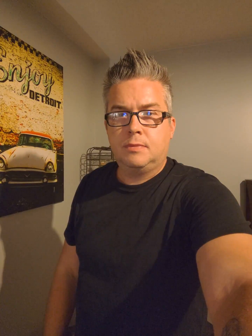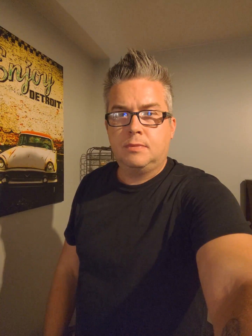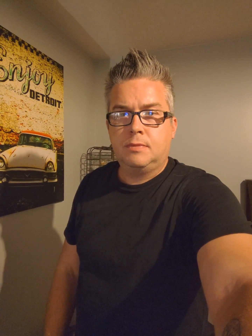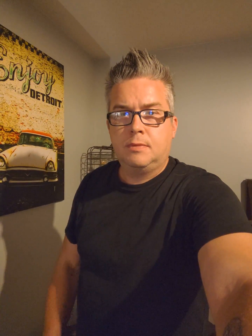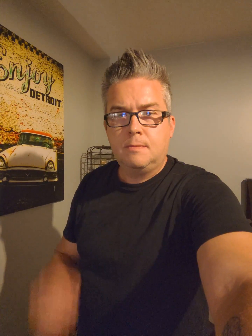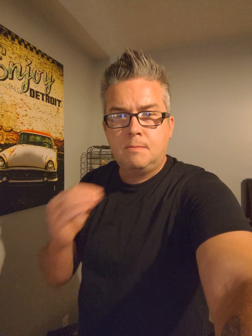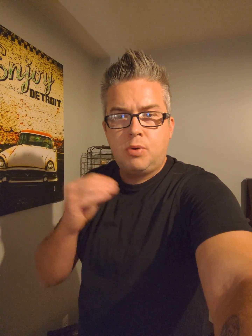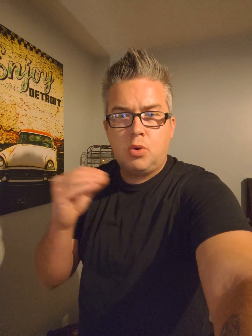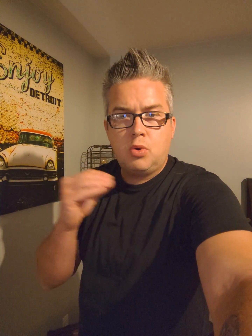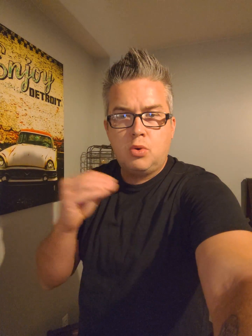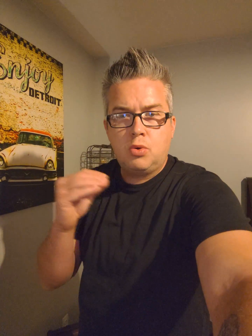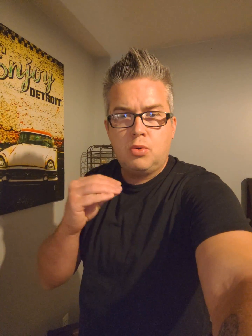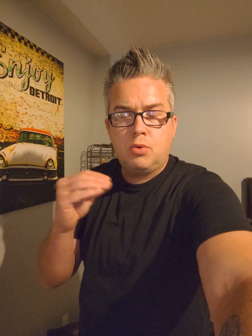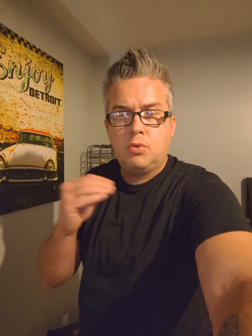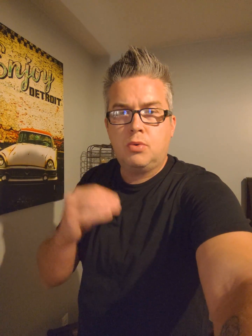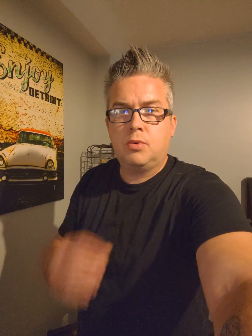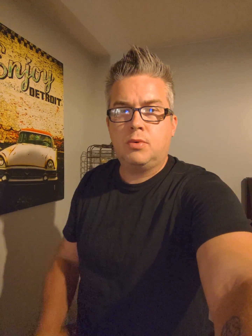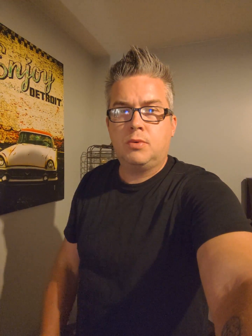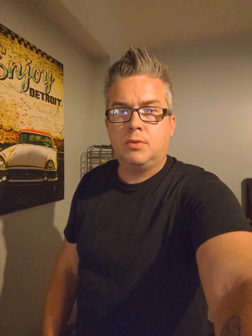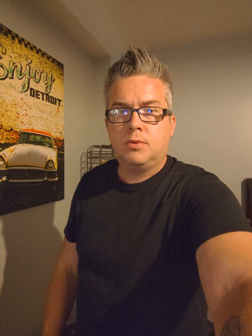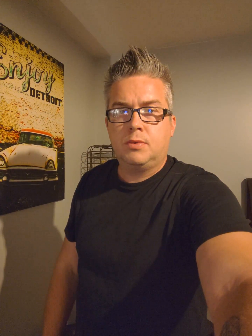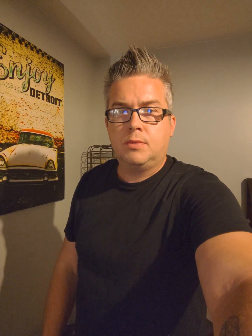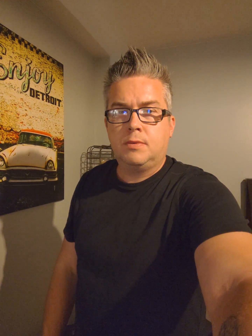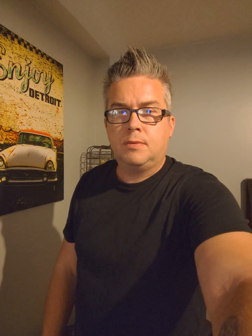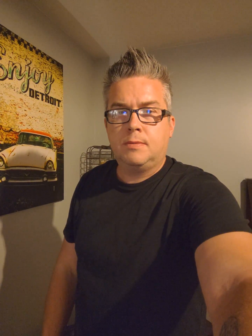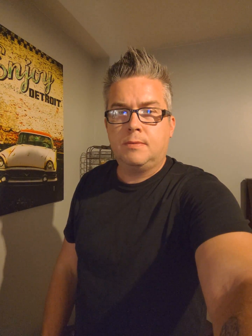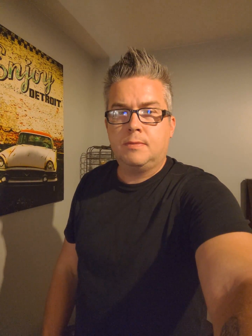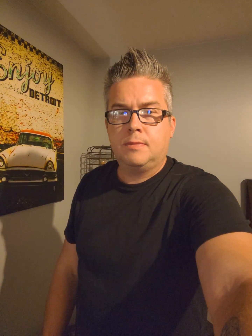more